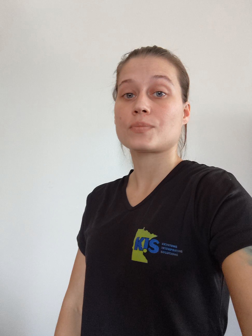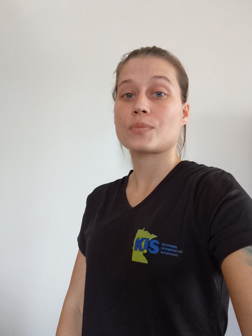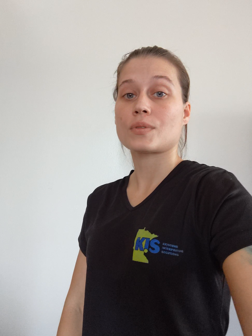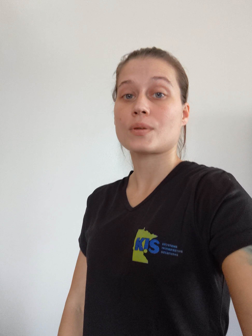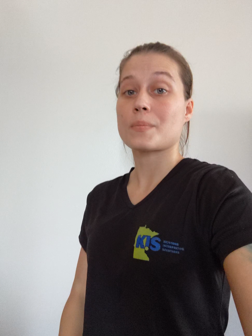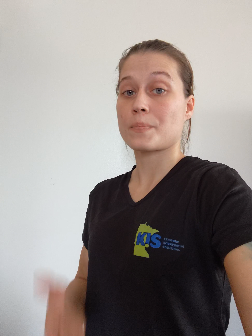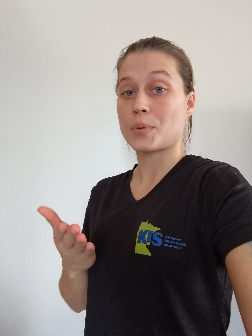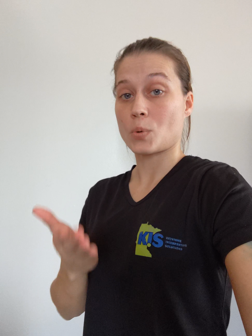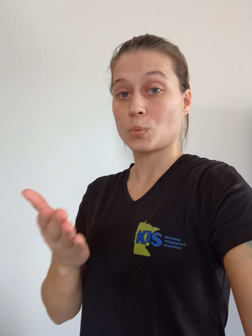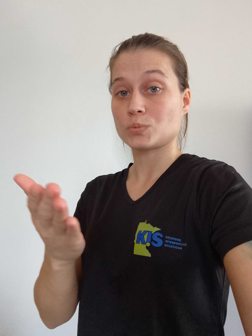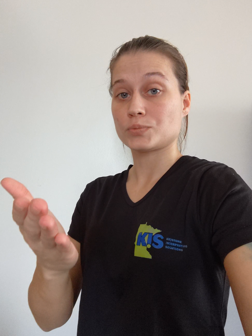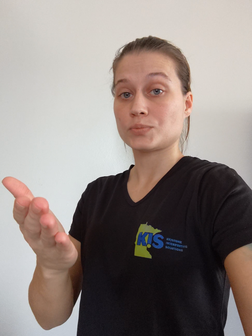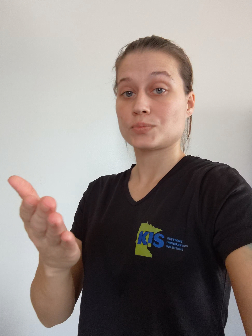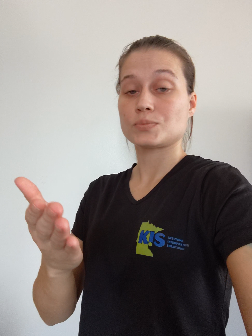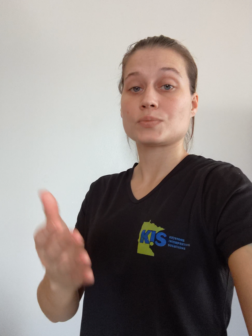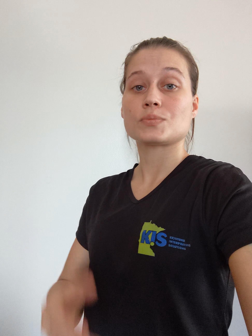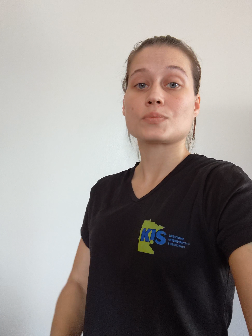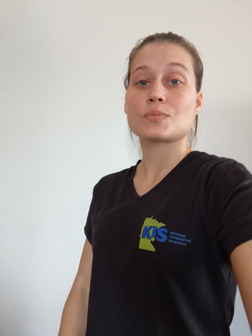boat